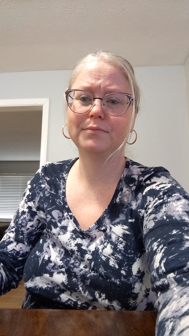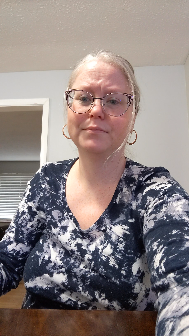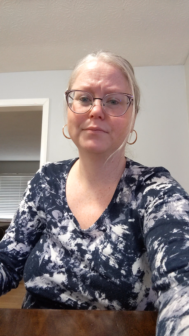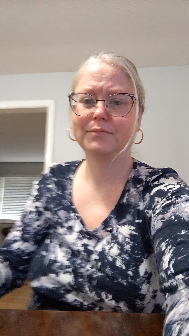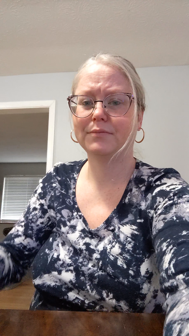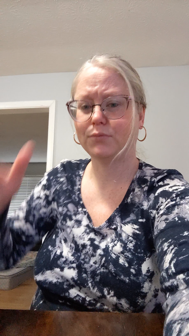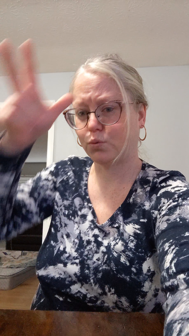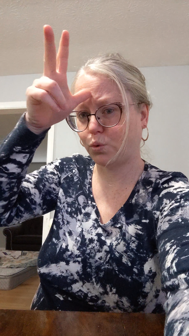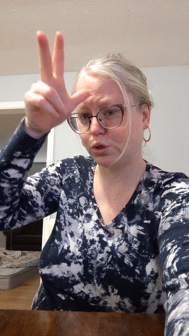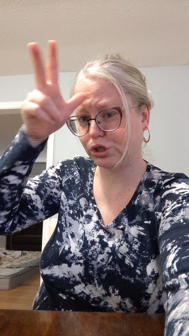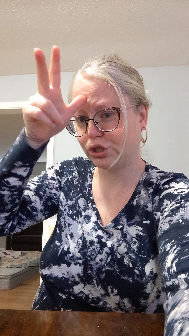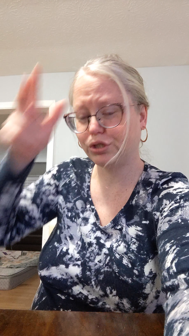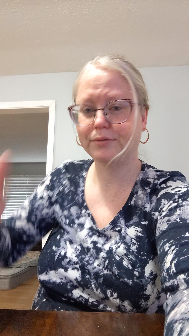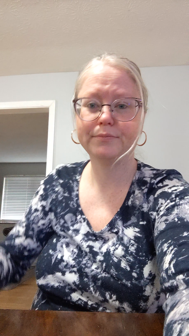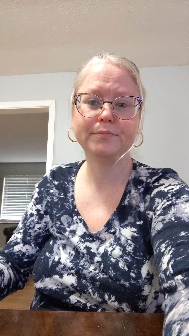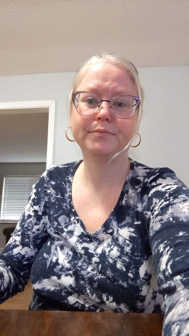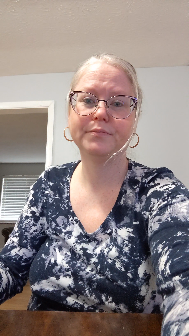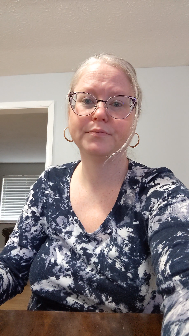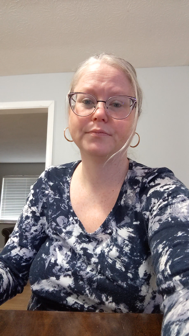rooster